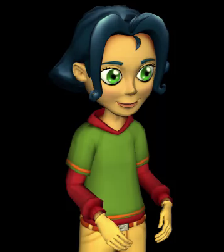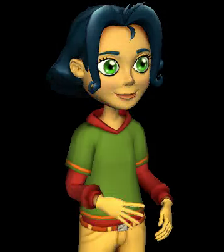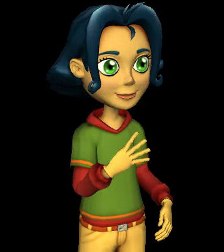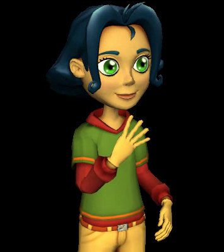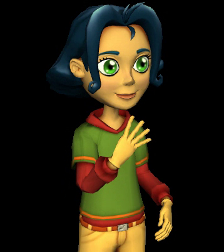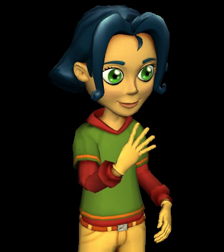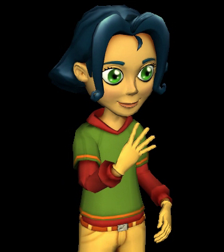4